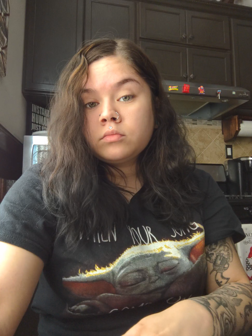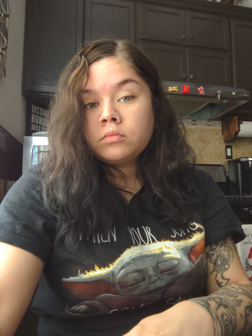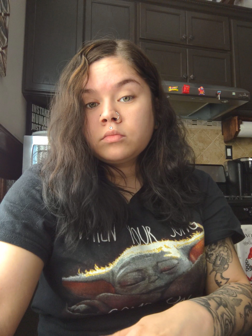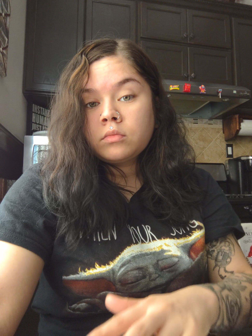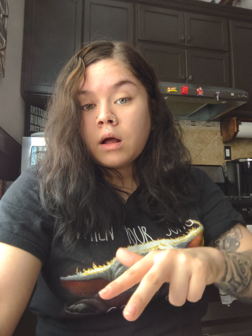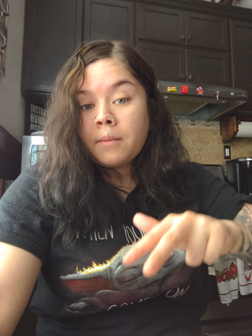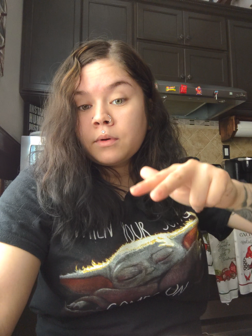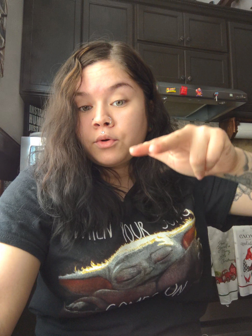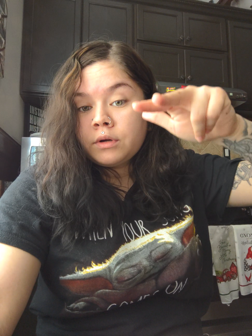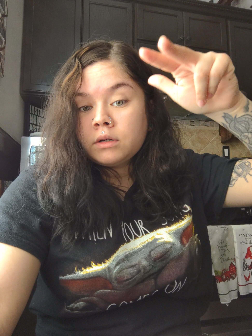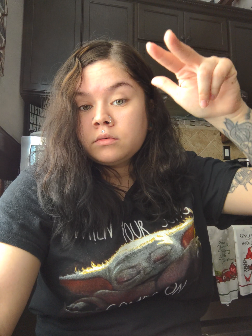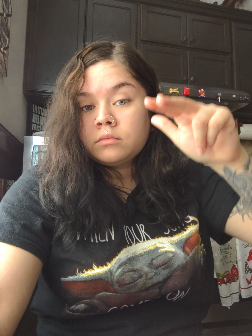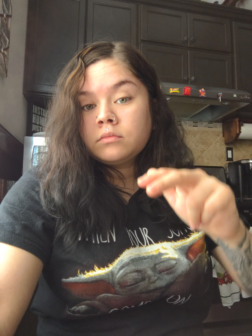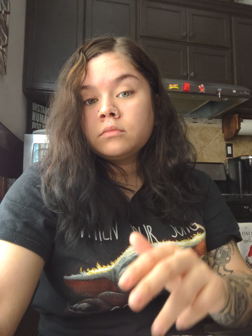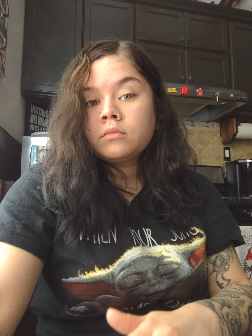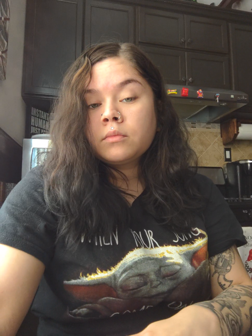helicopter